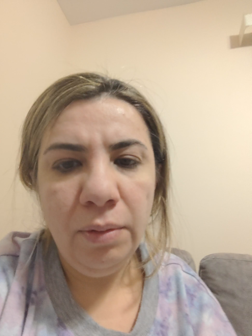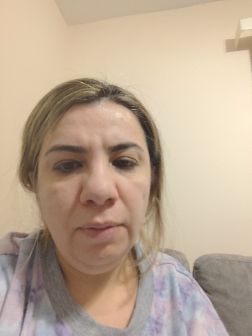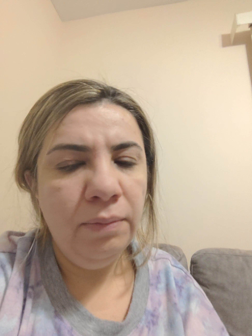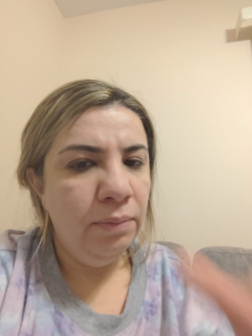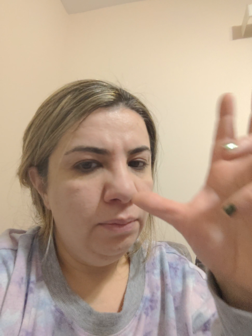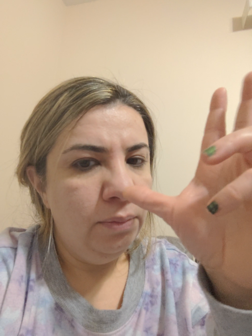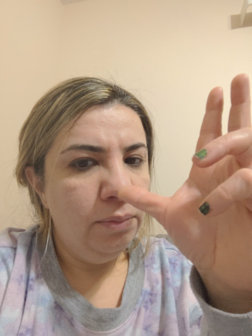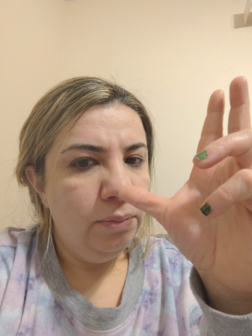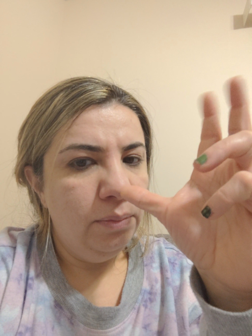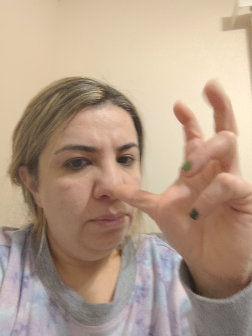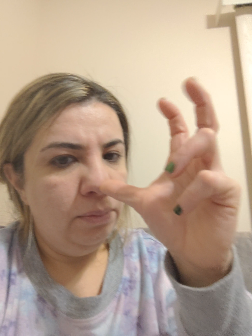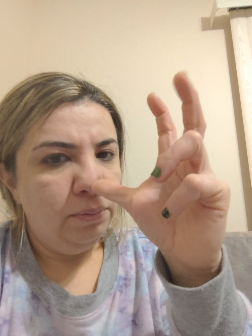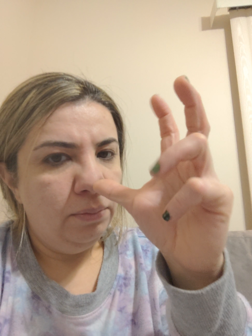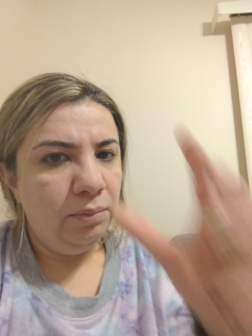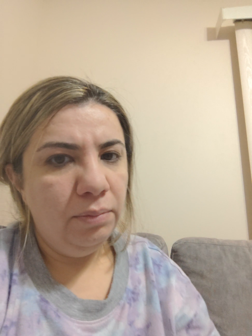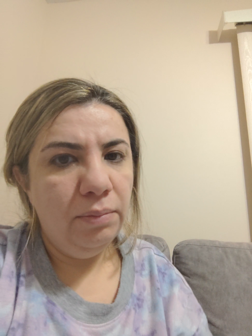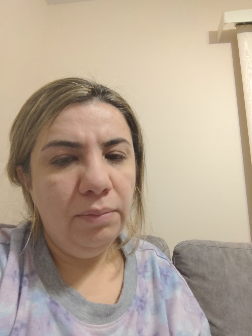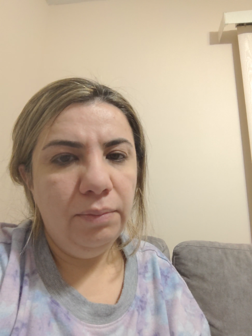bug